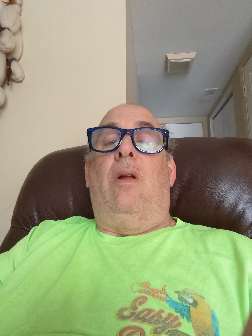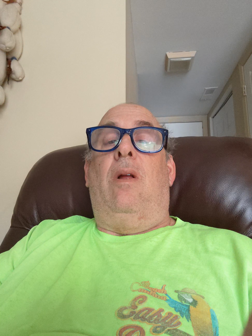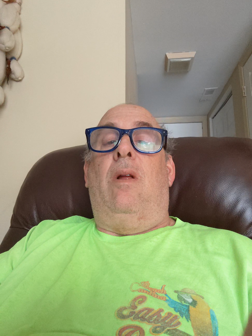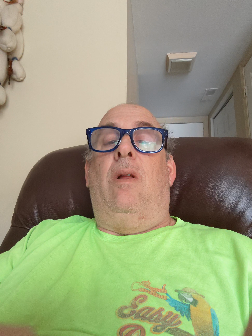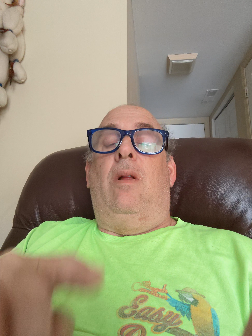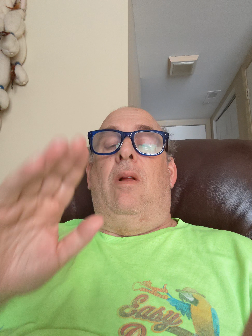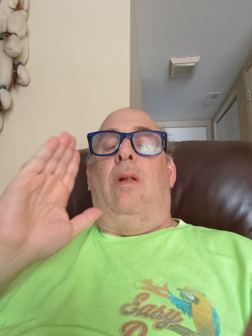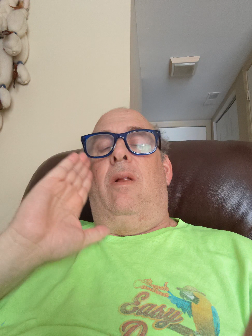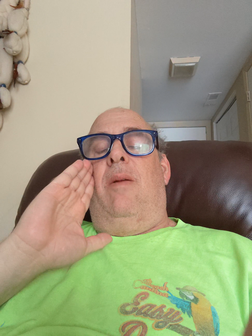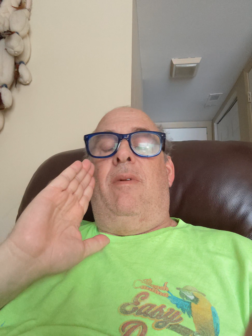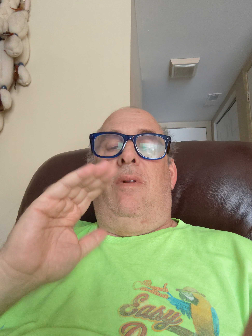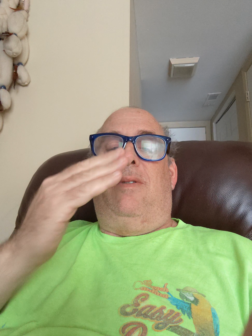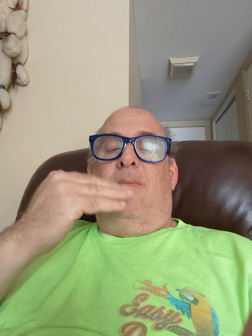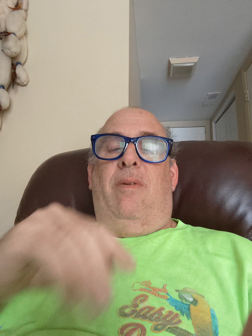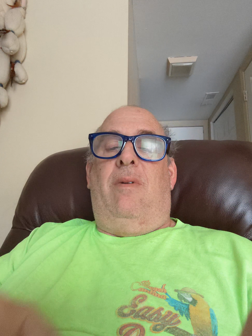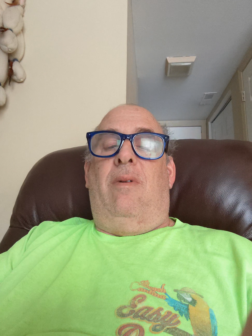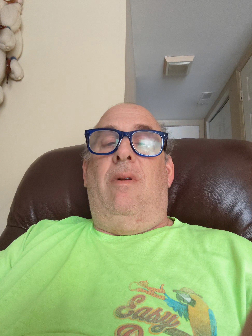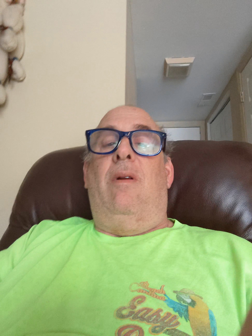nap